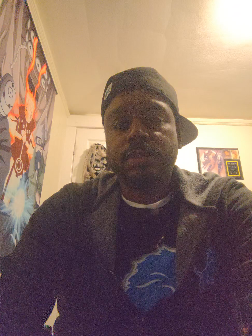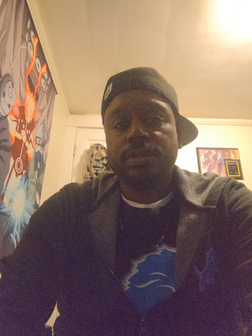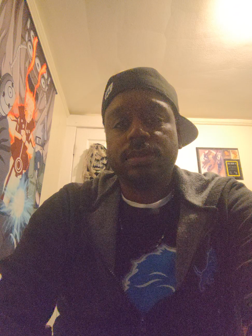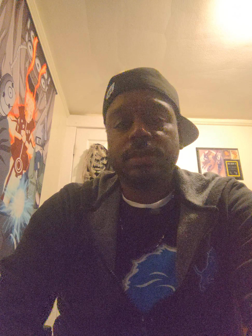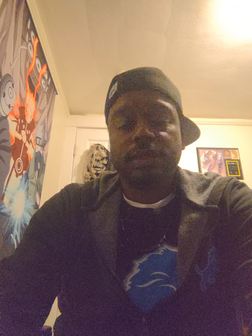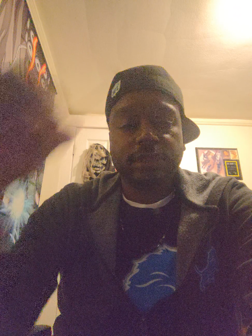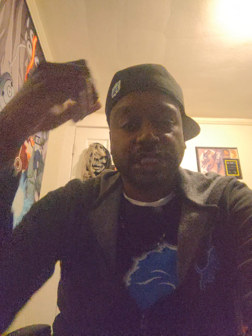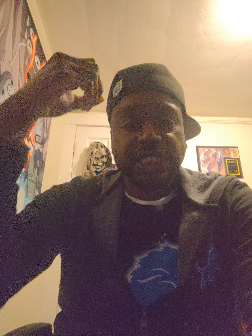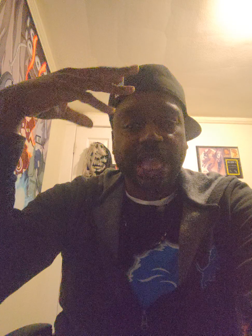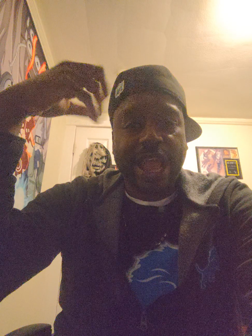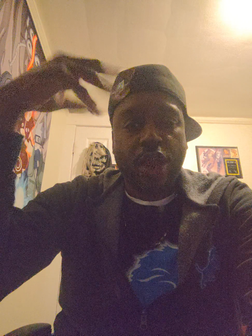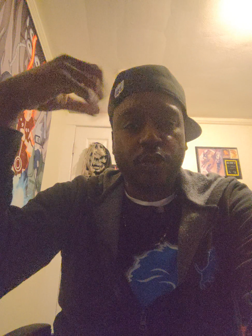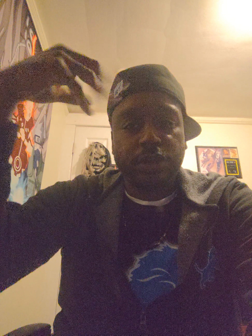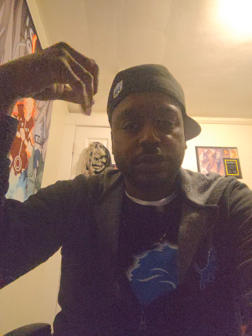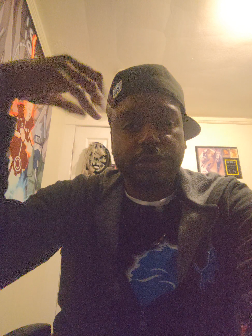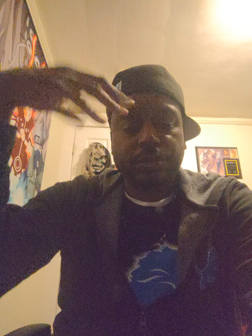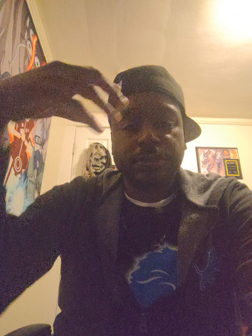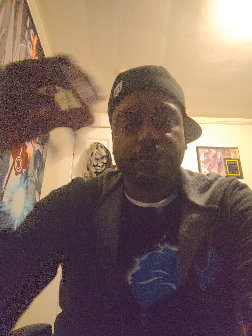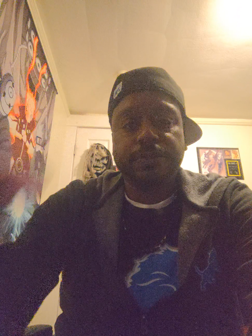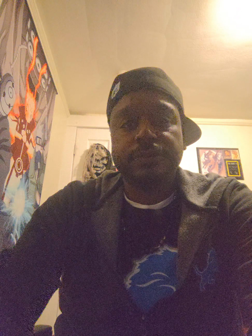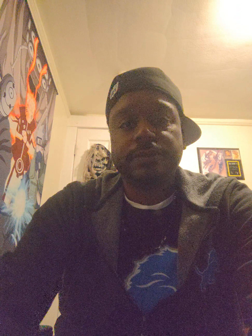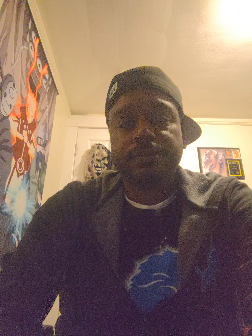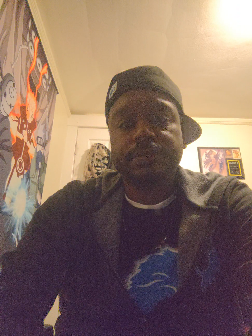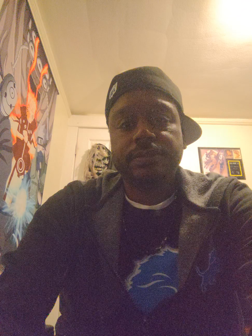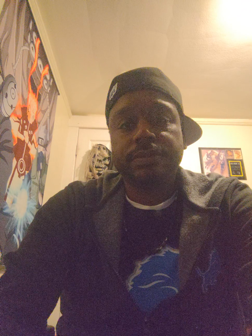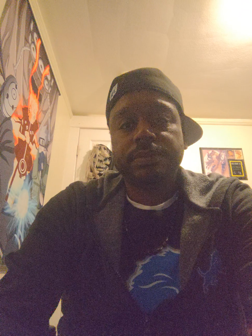shower